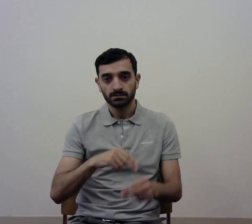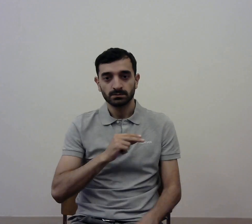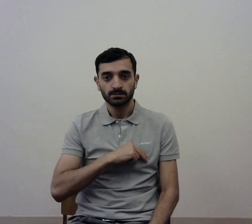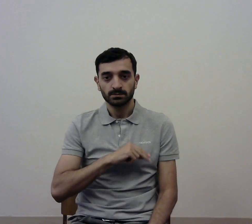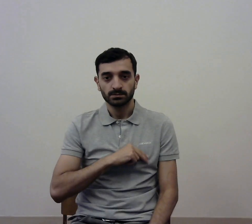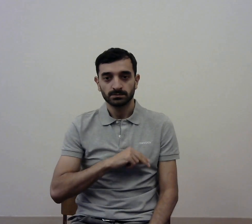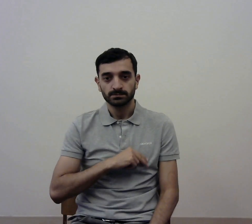işsiz